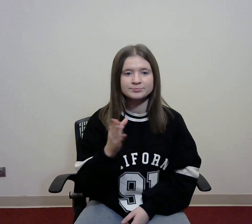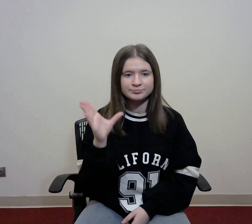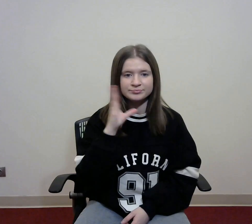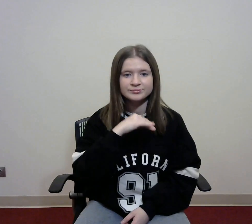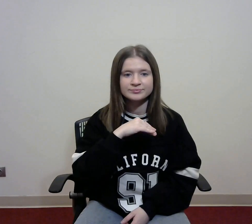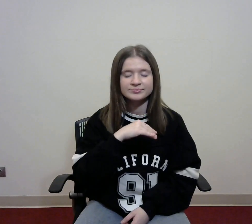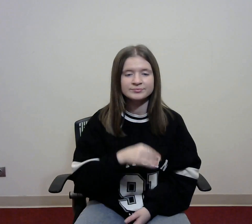bilmək